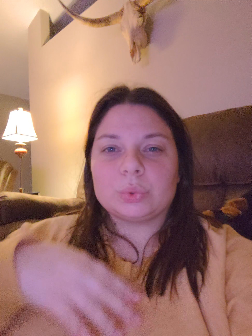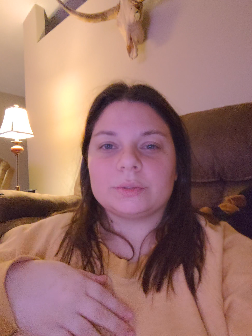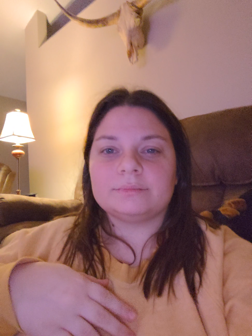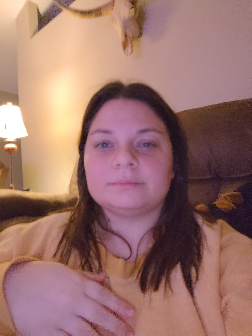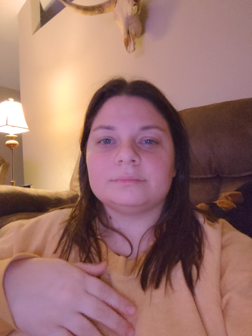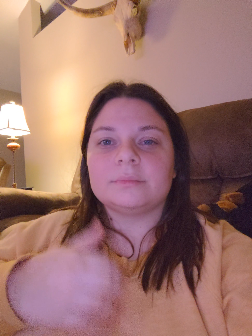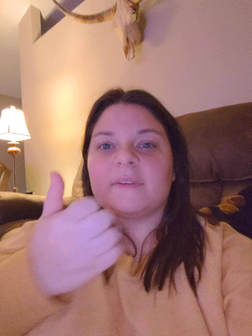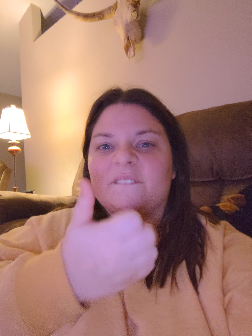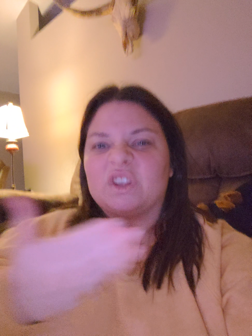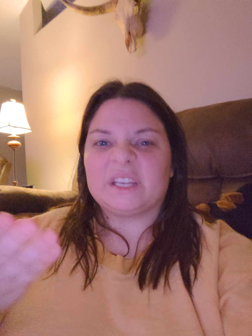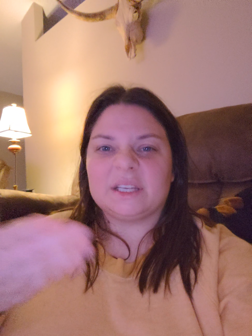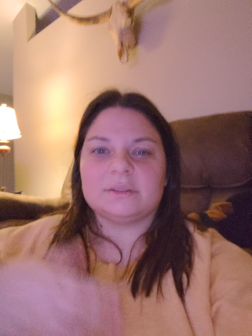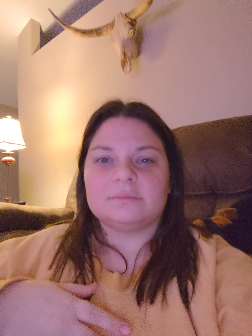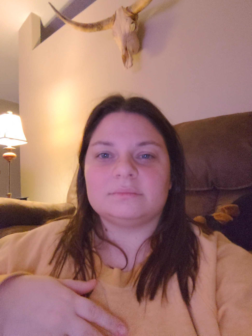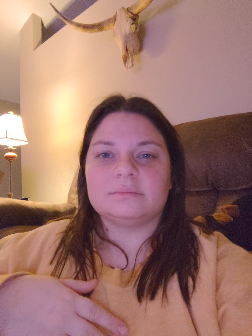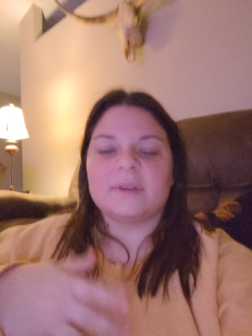every